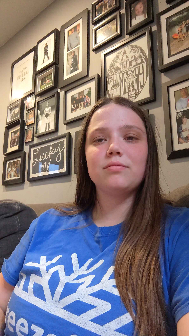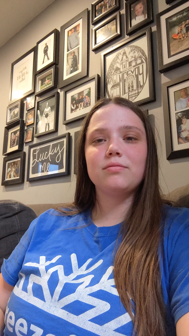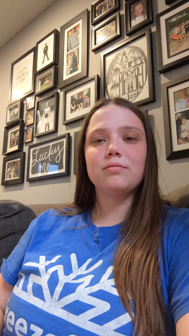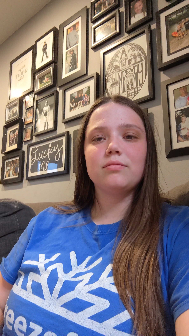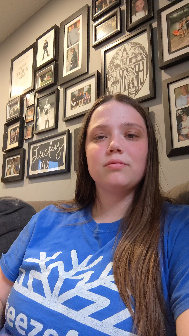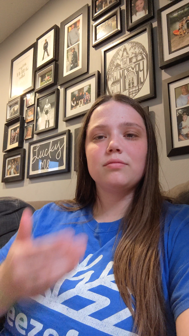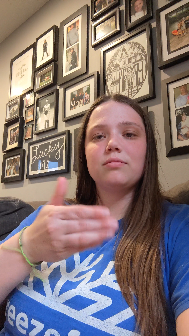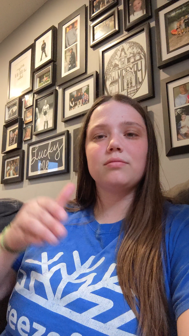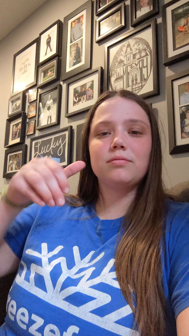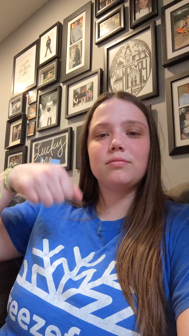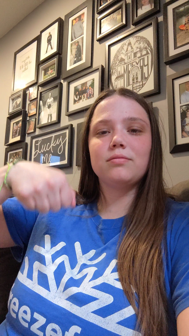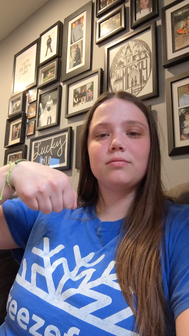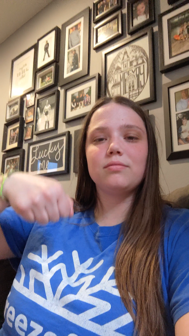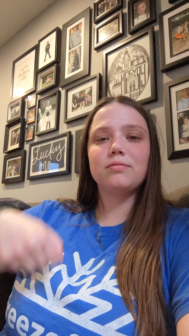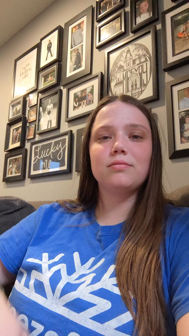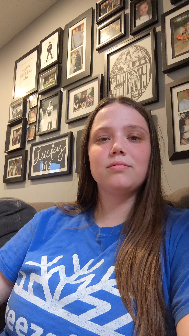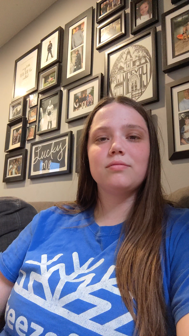basket